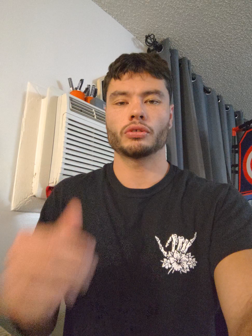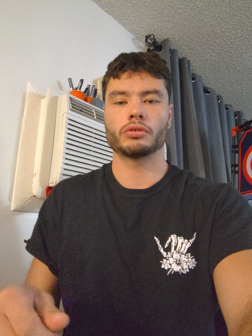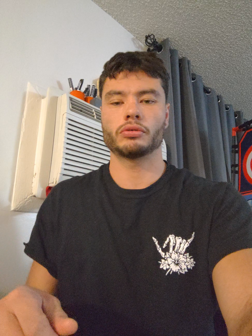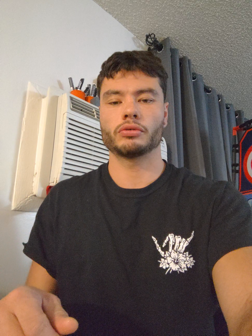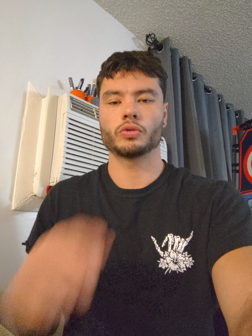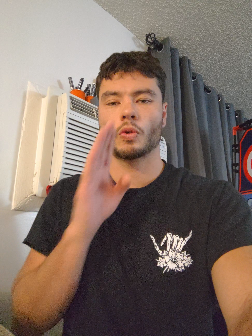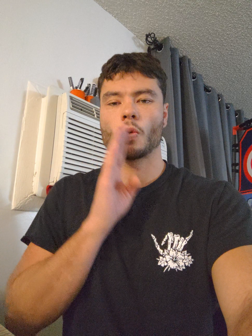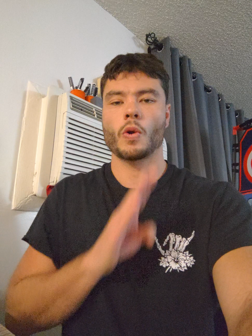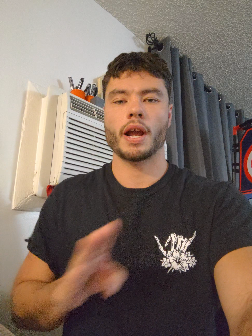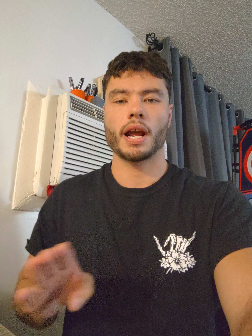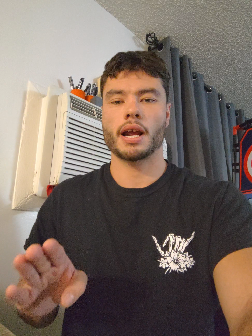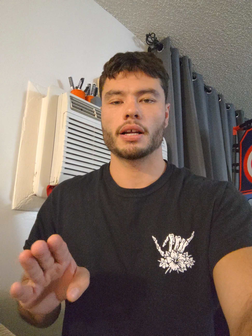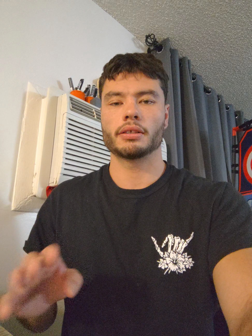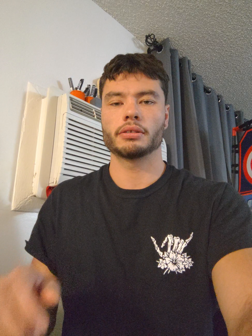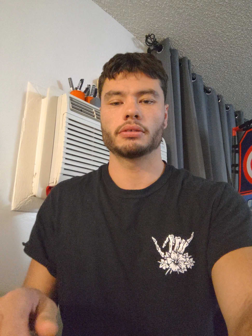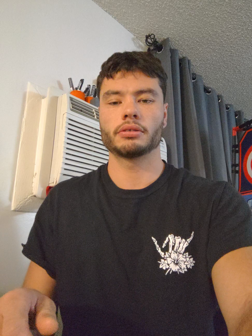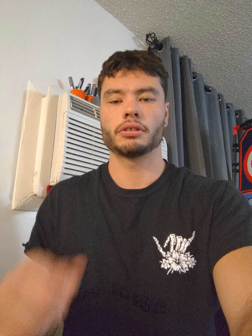quiet